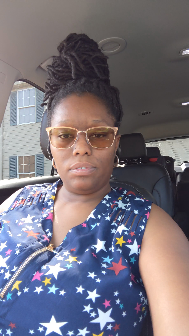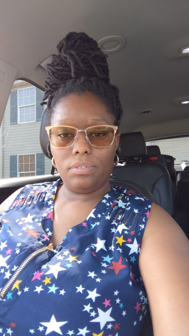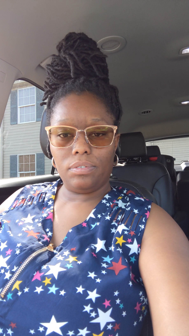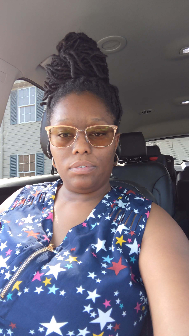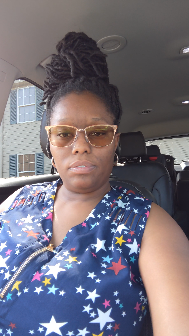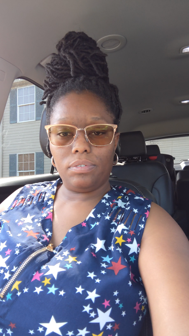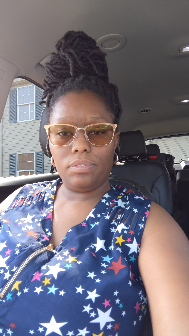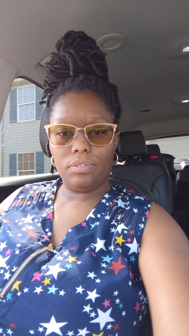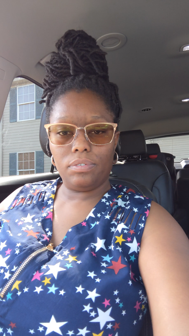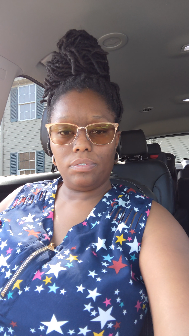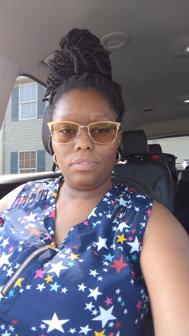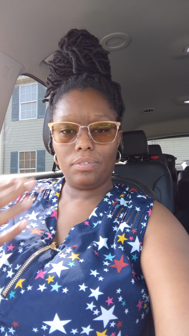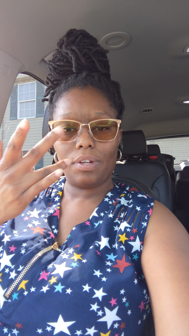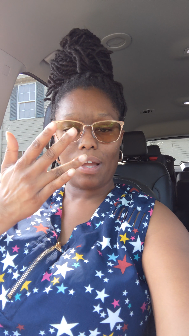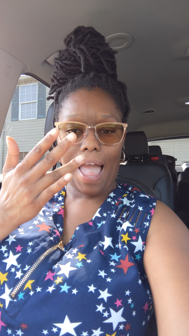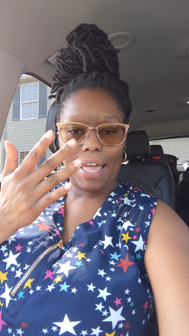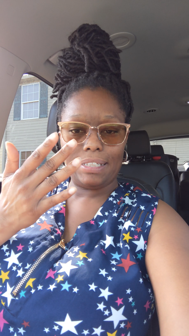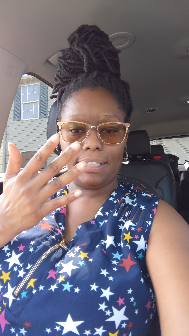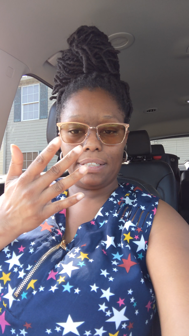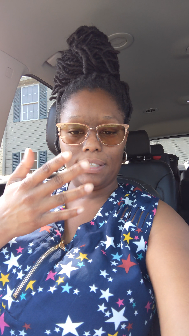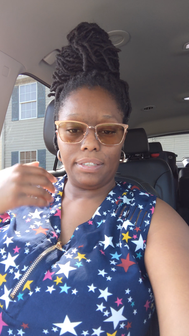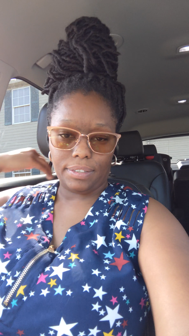hand